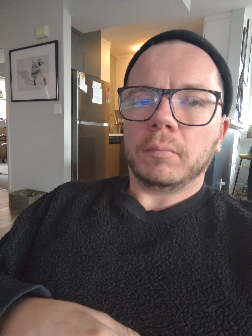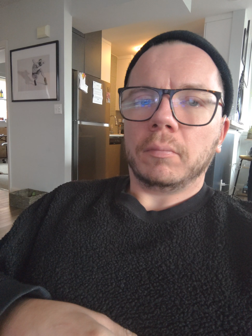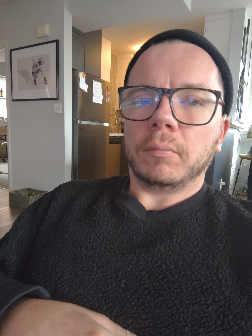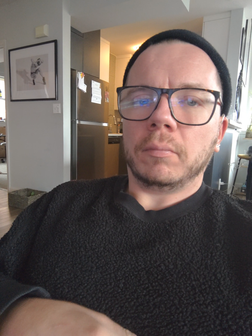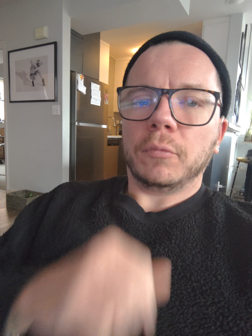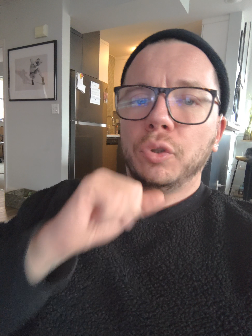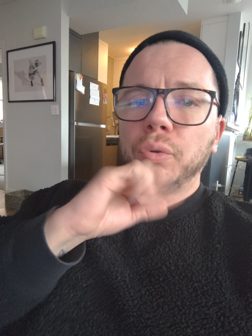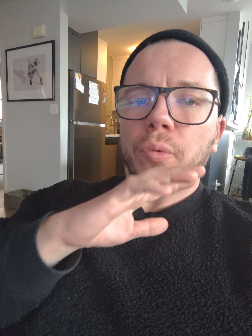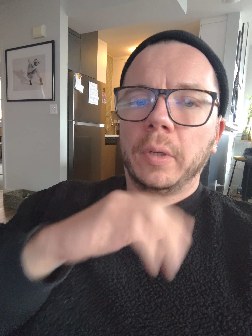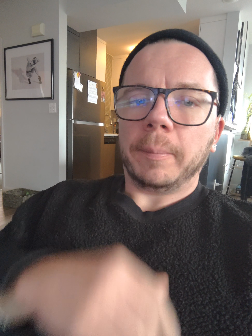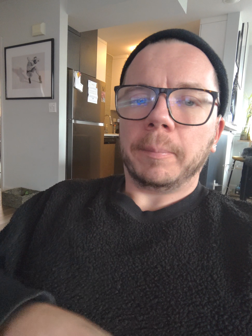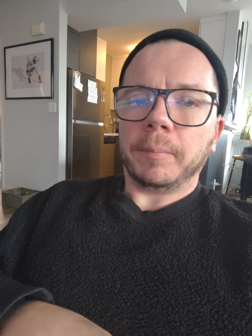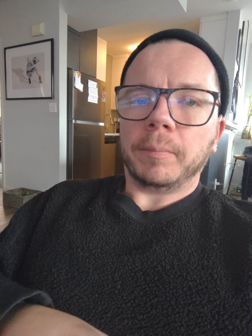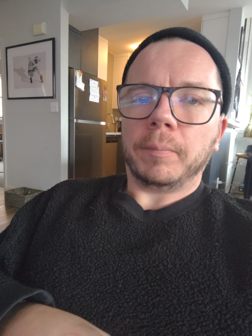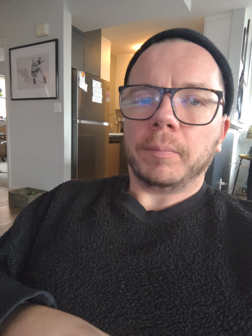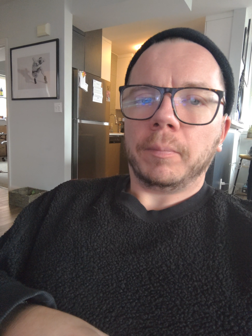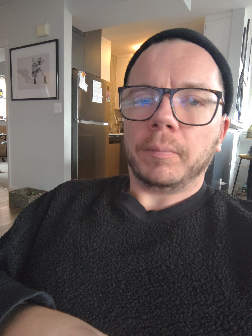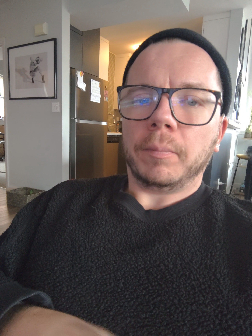dirty